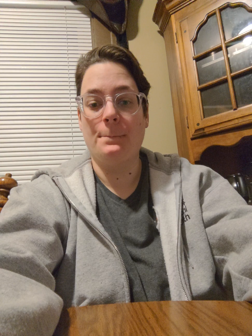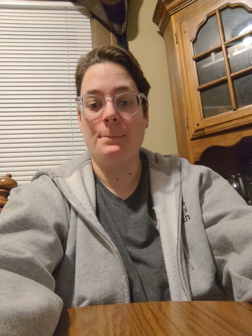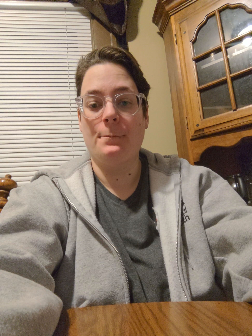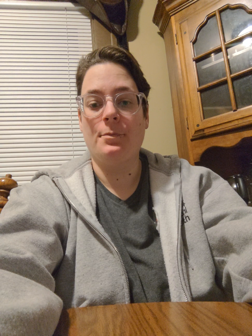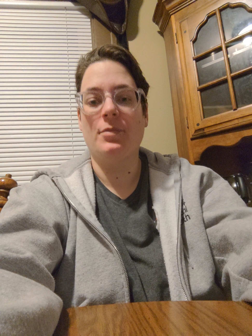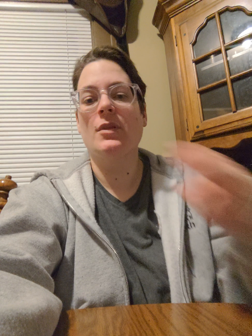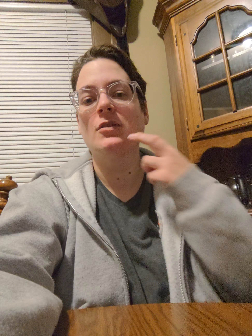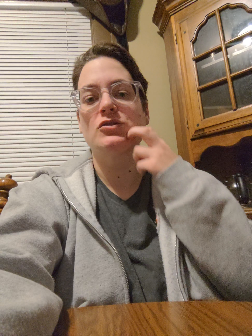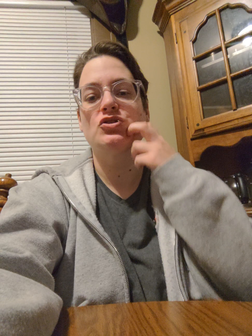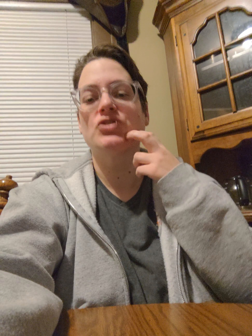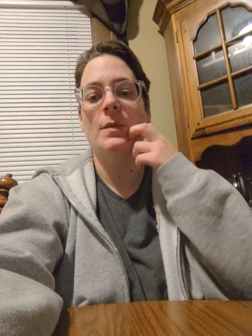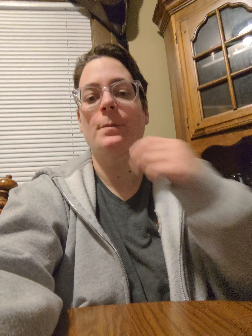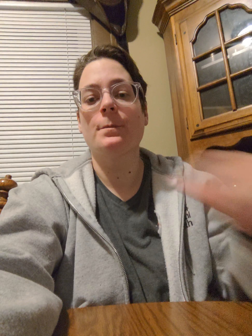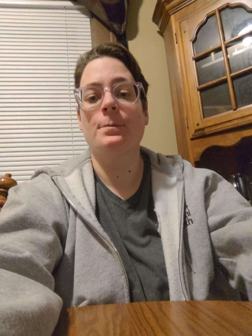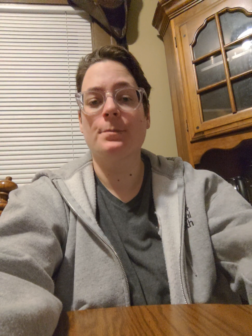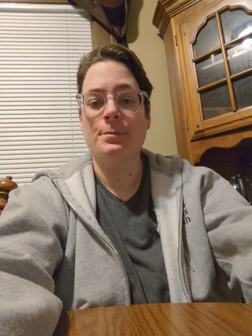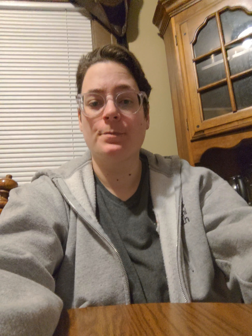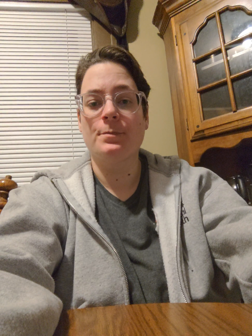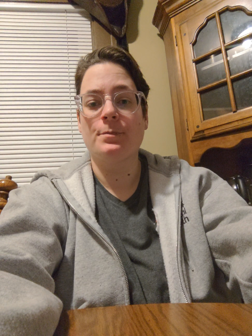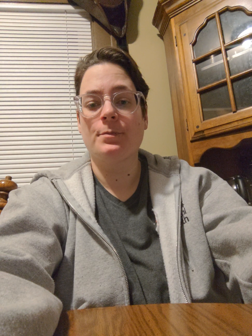gum